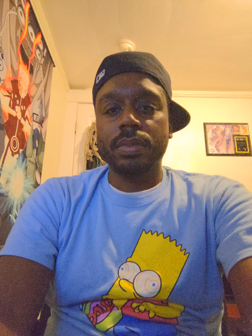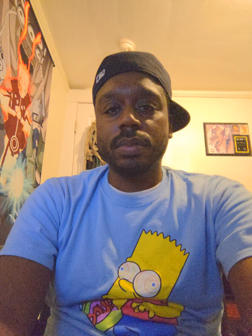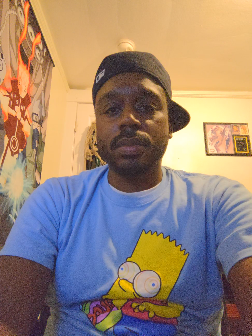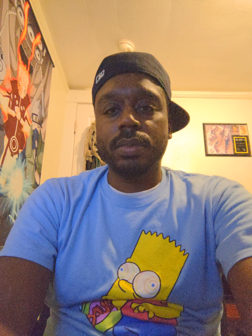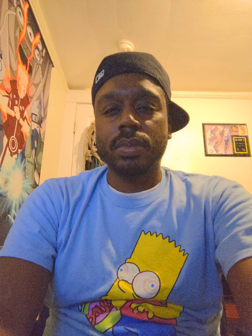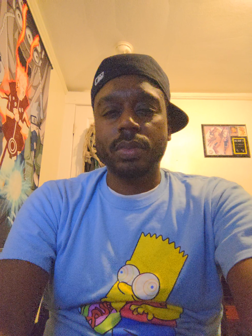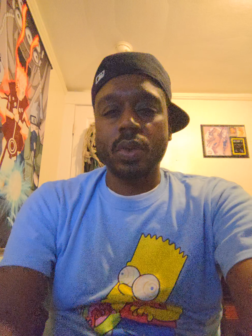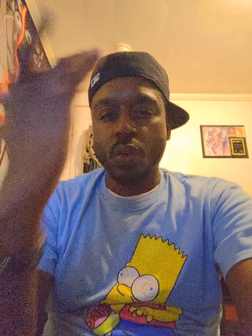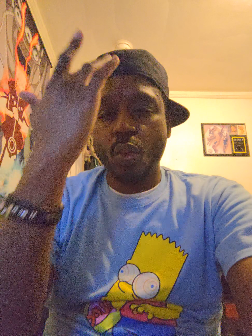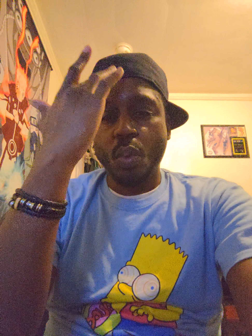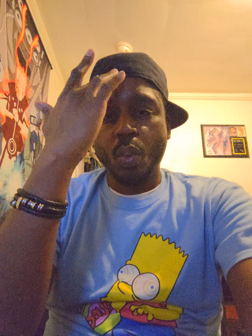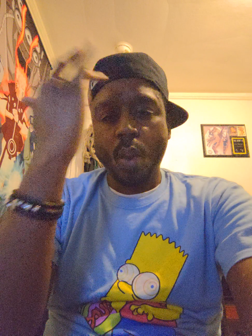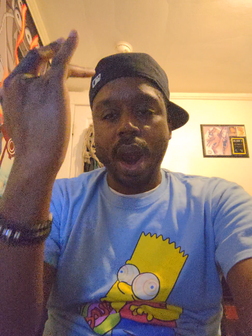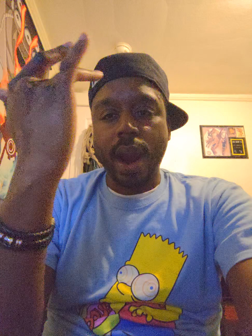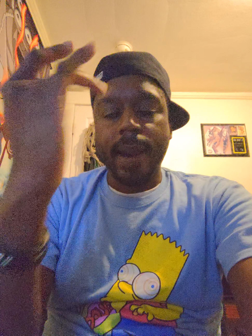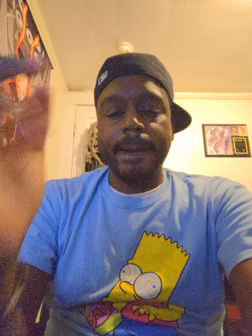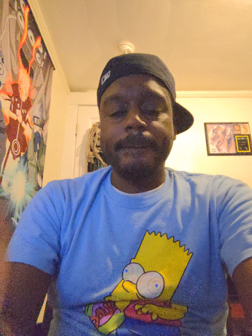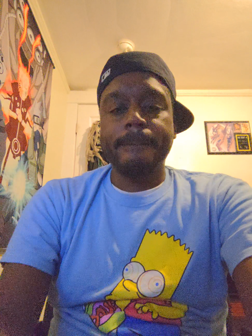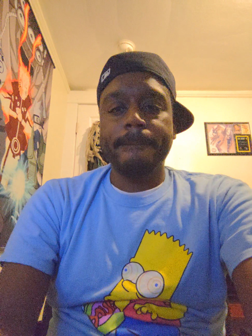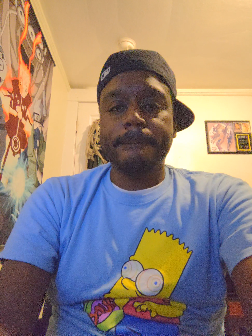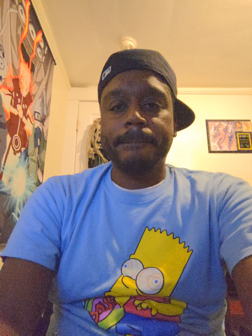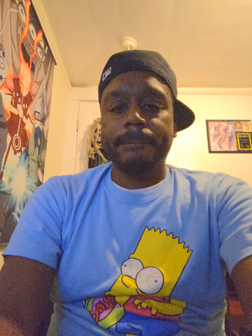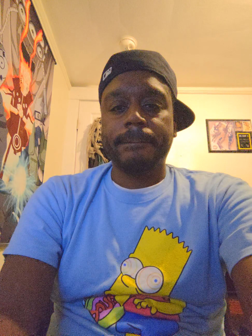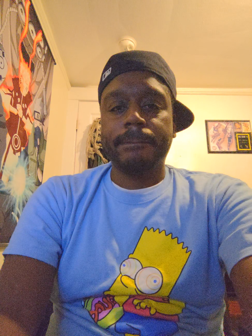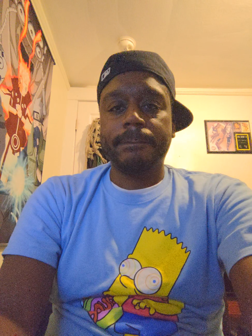why